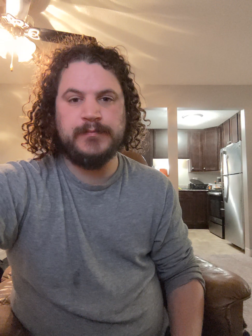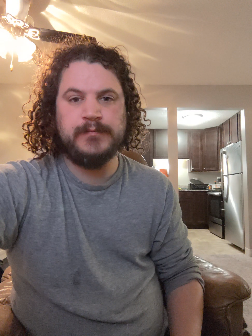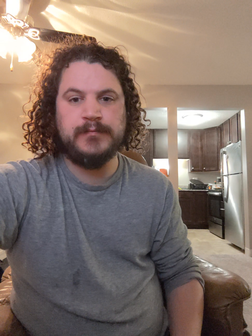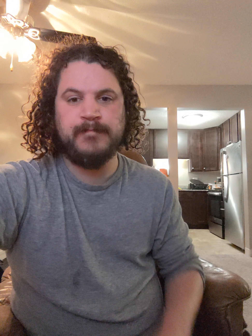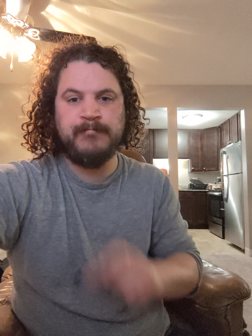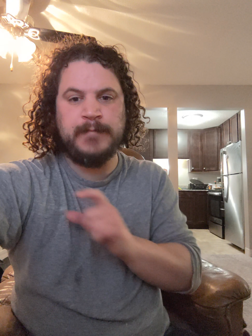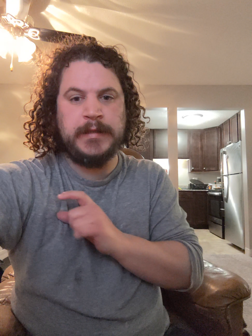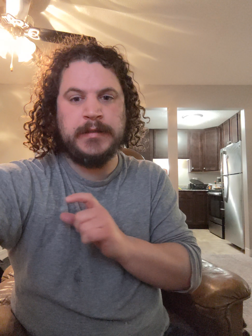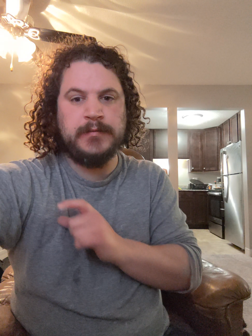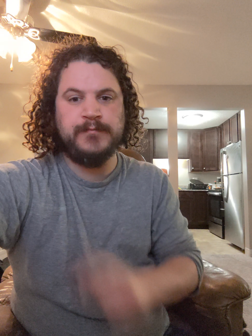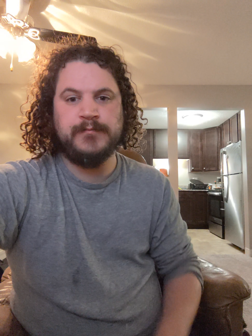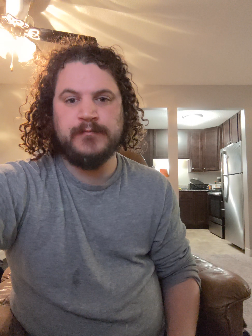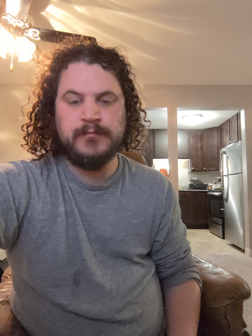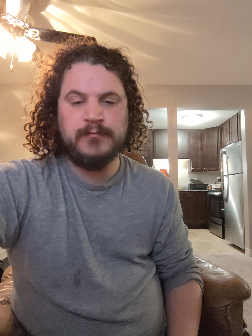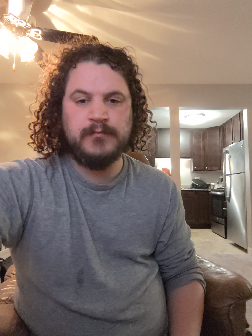police